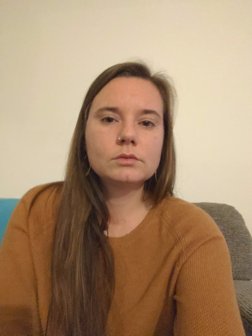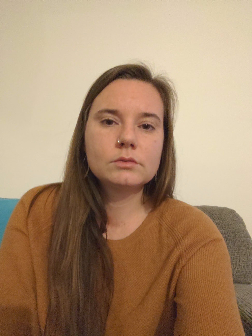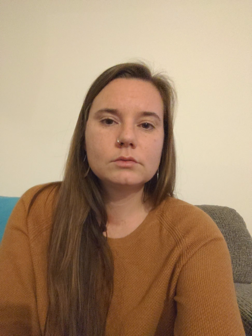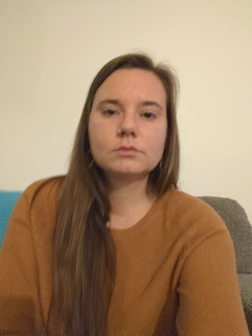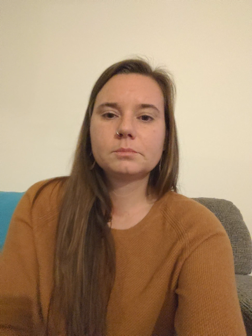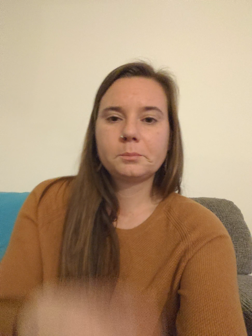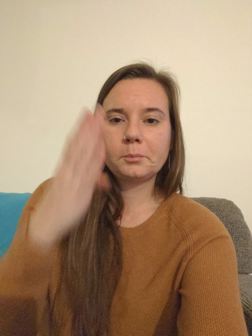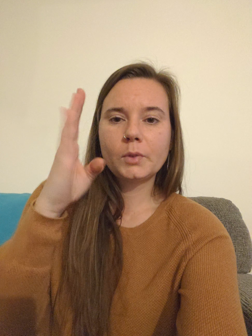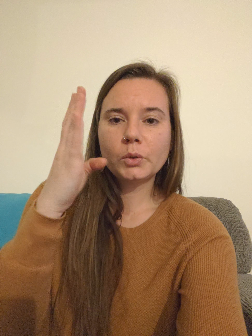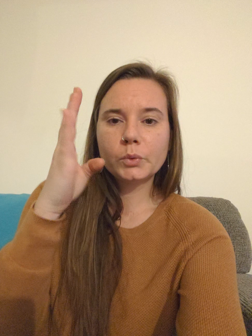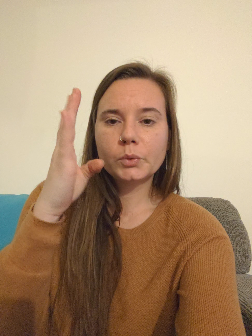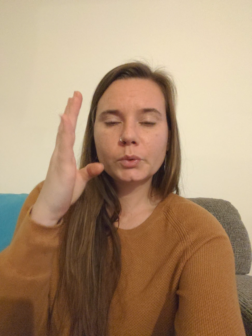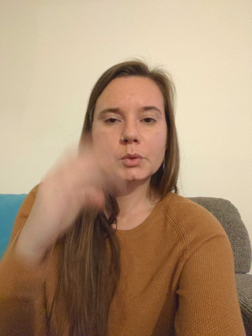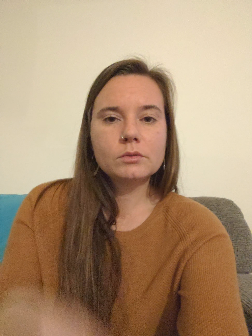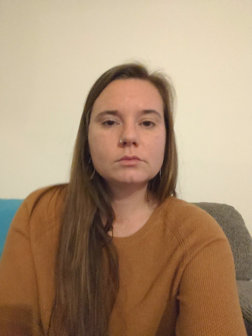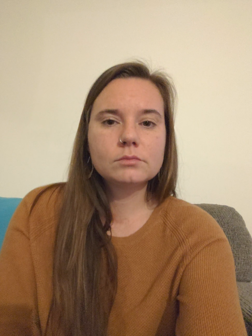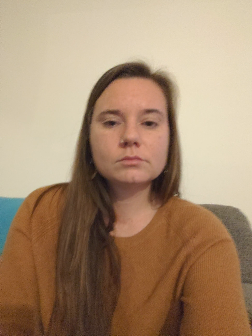blue